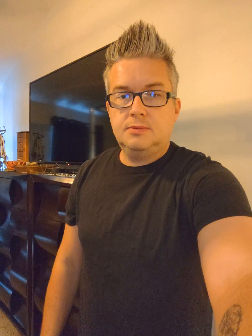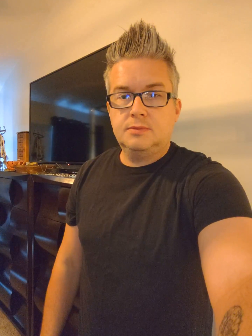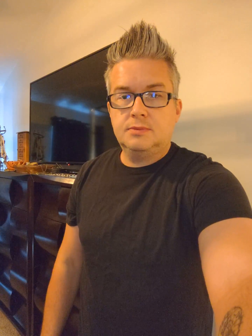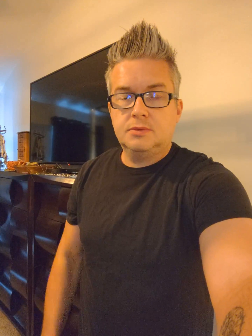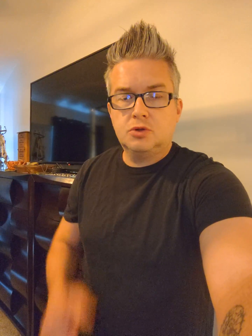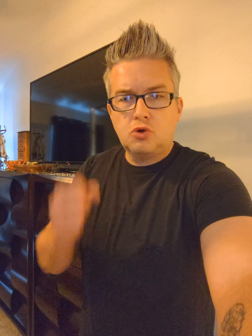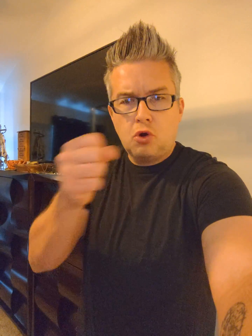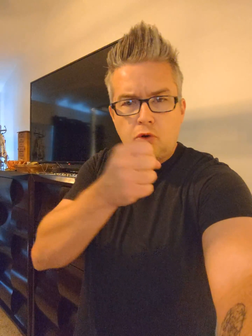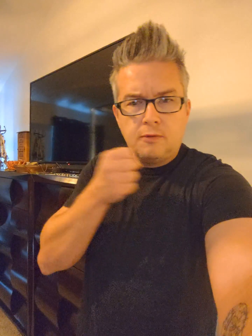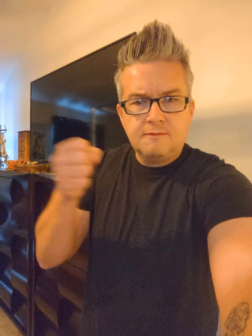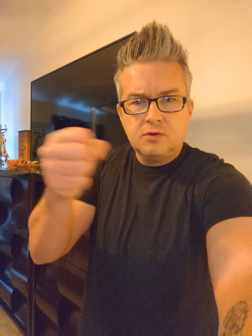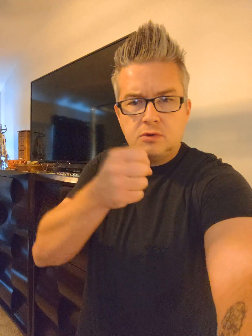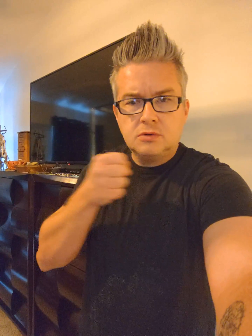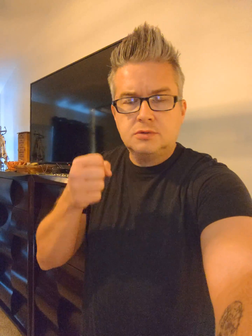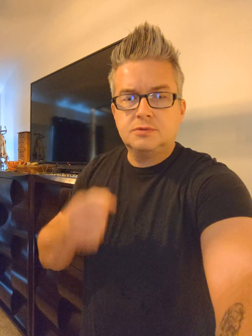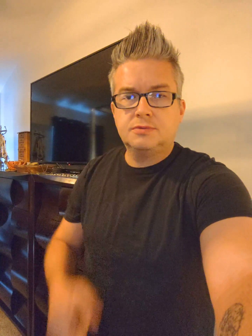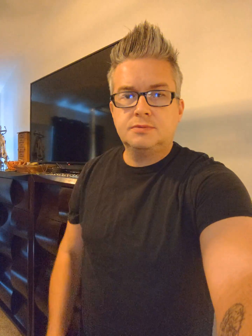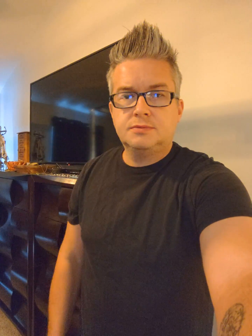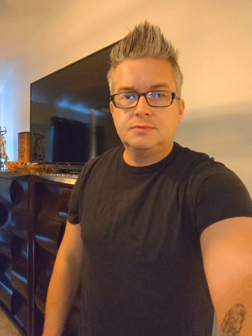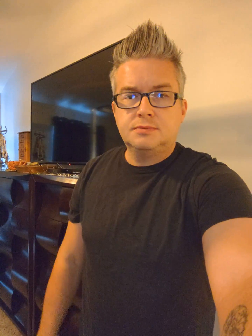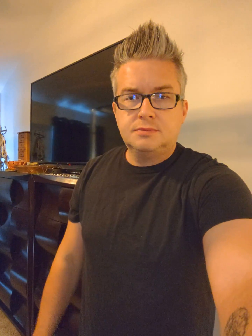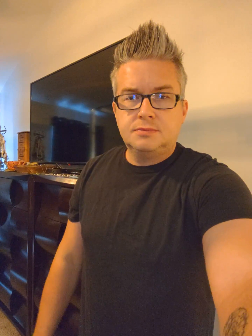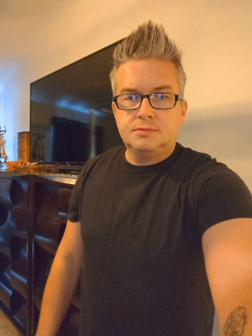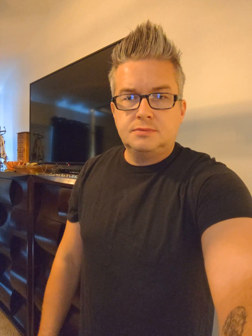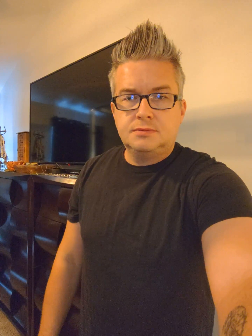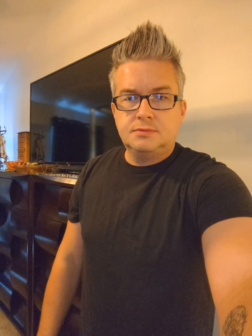coffee